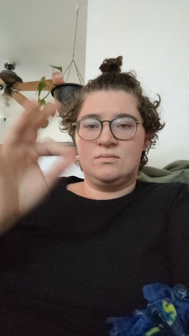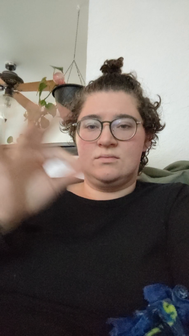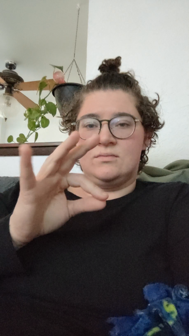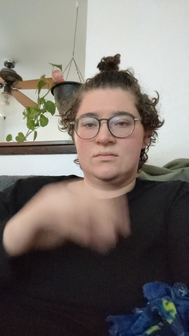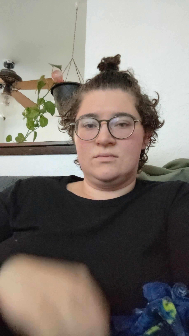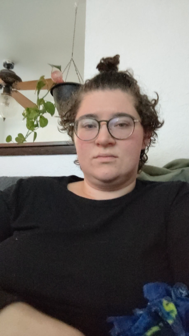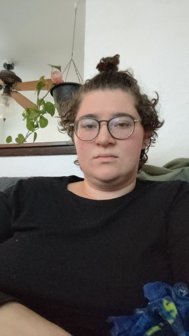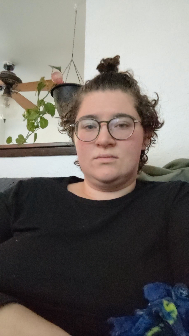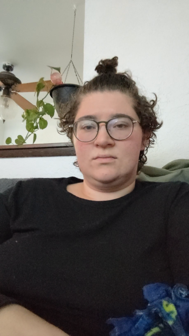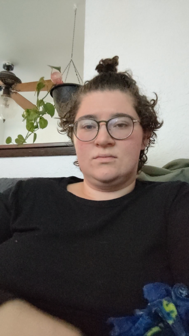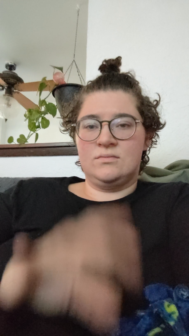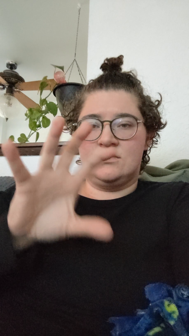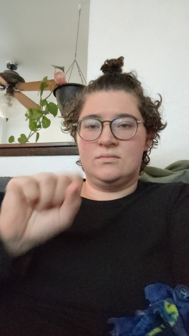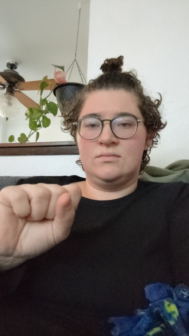catch